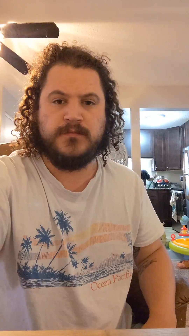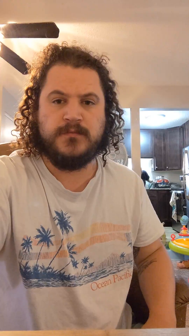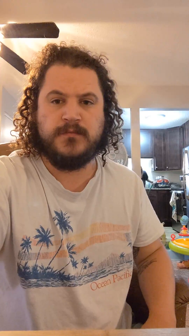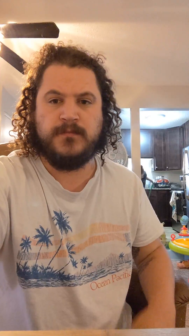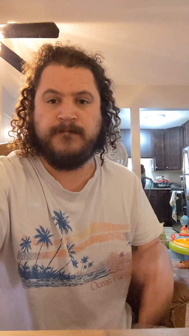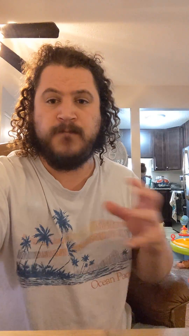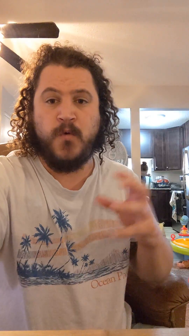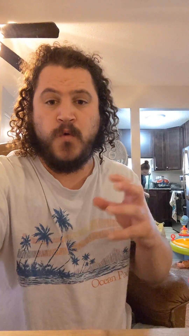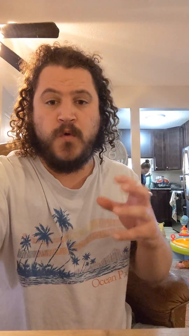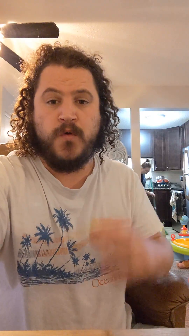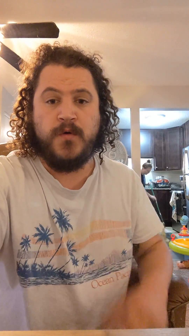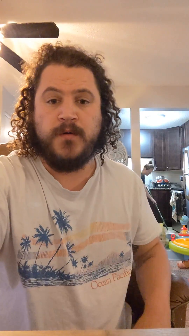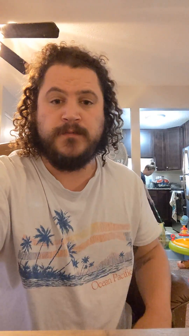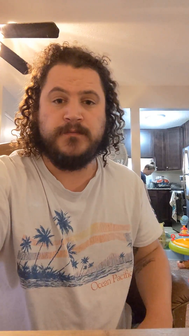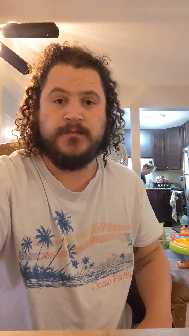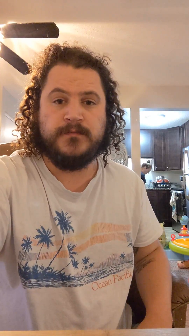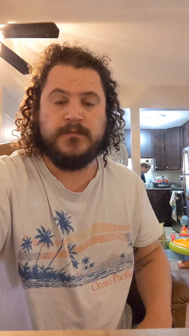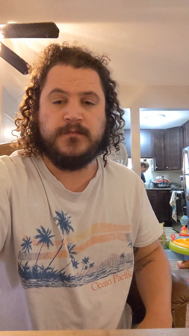ball